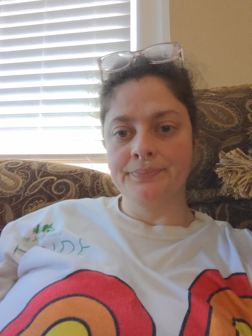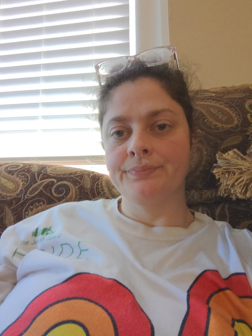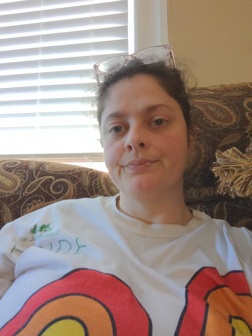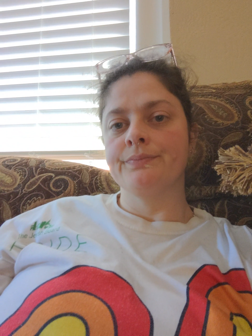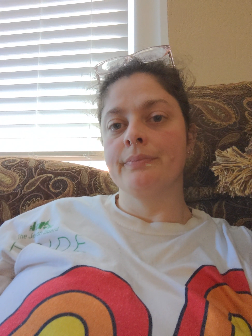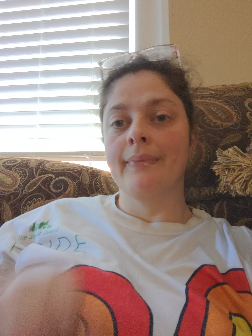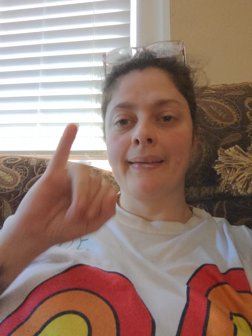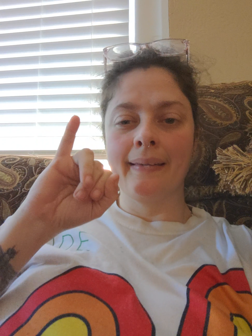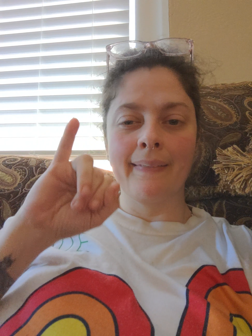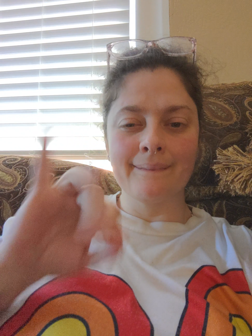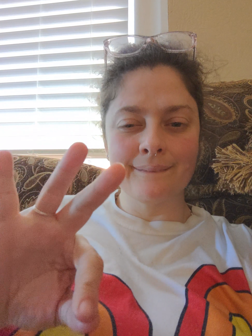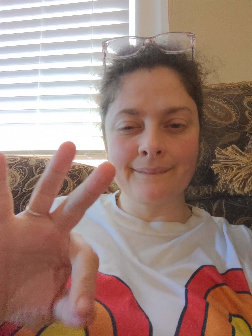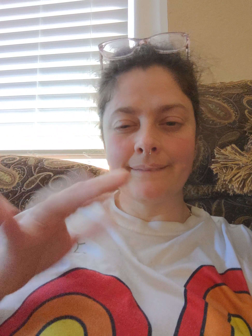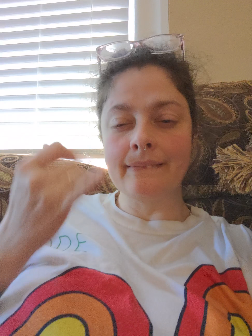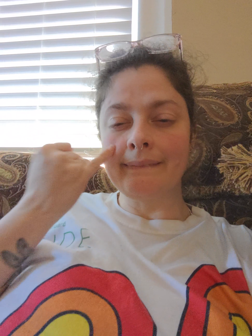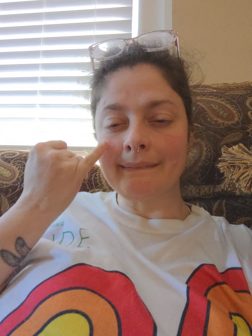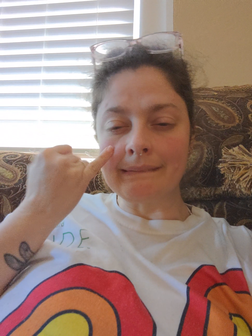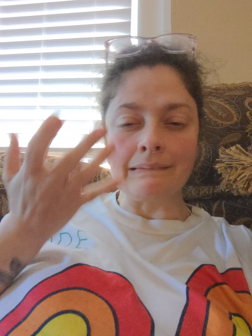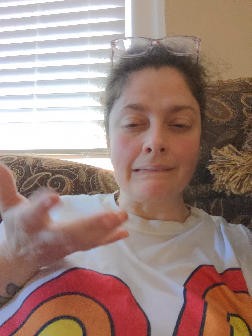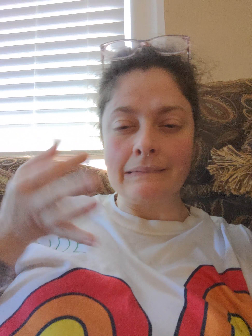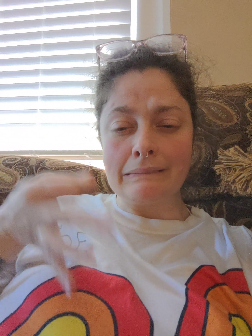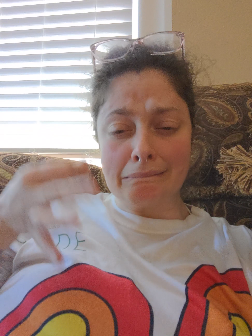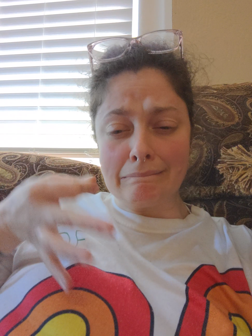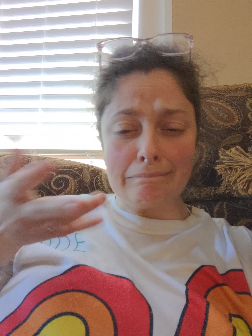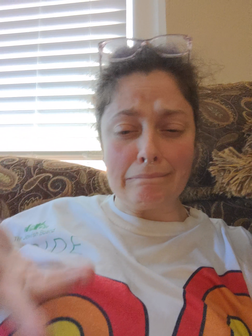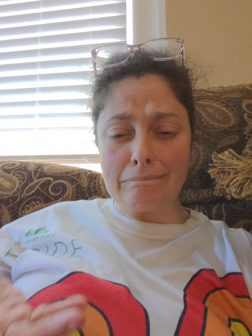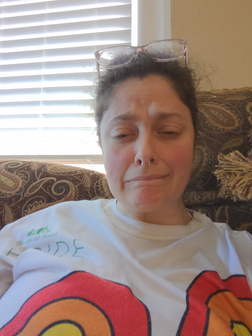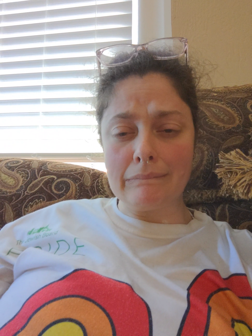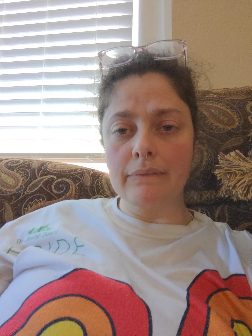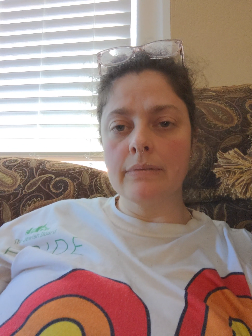if